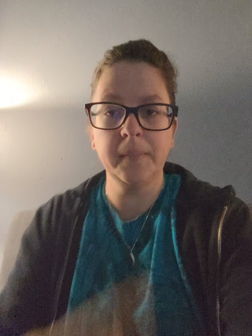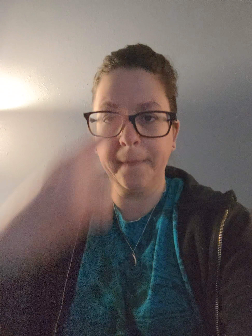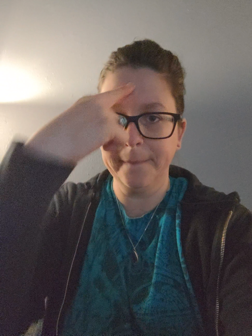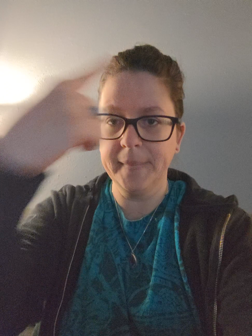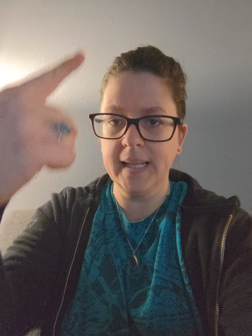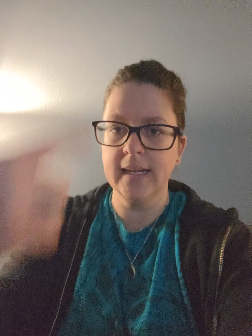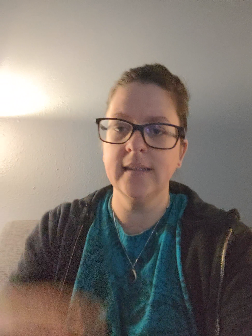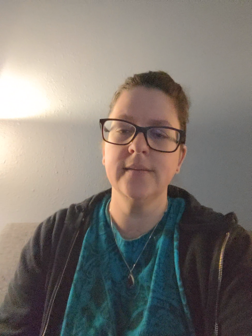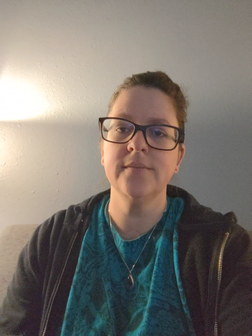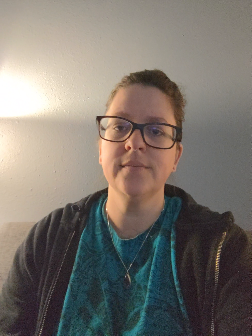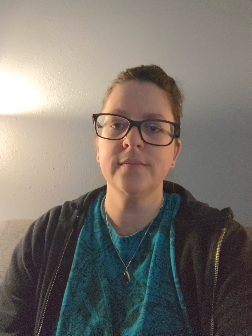penny